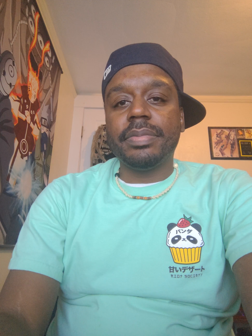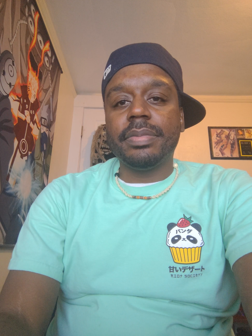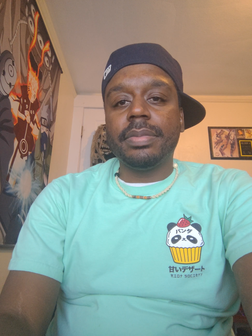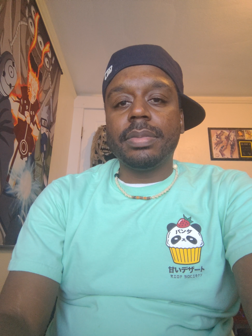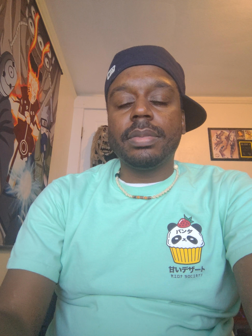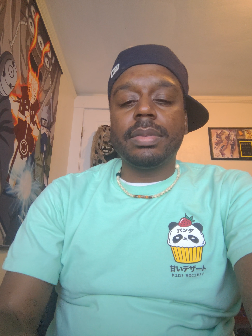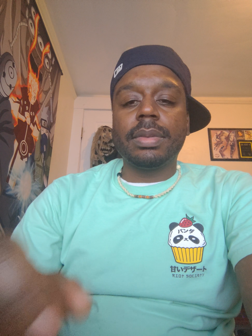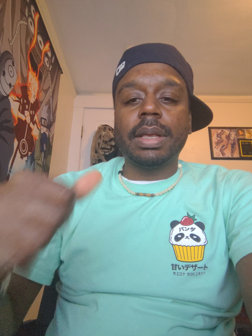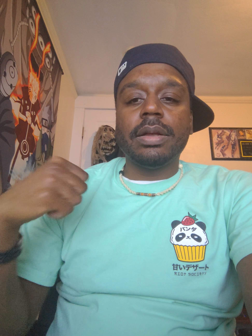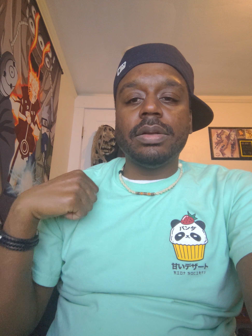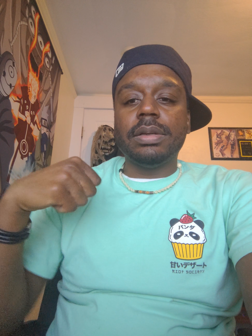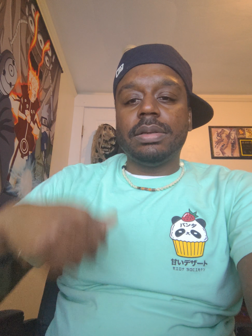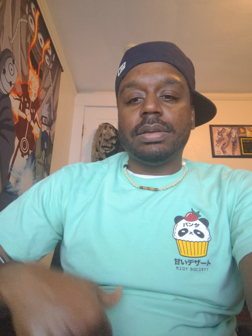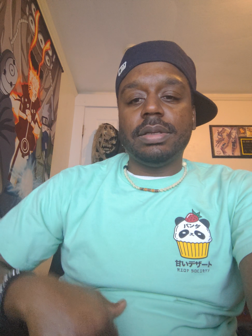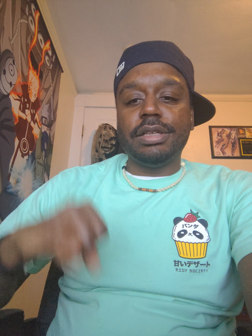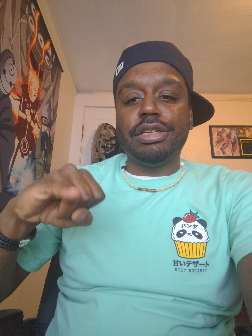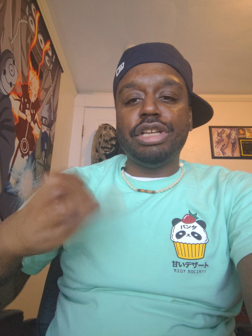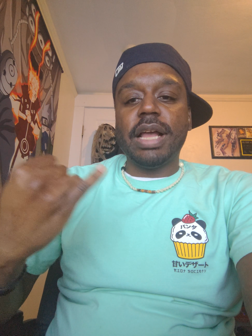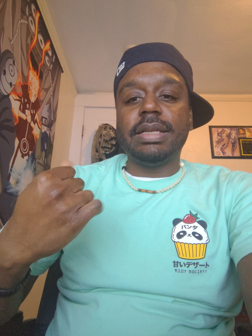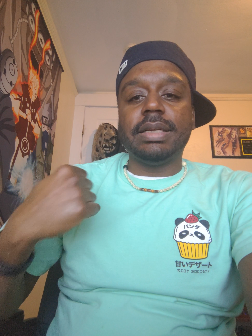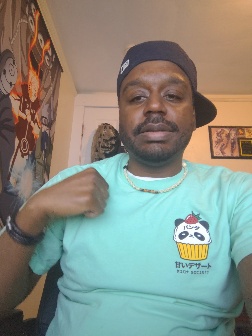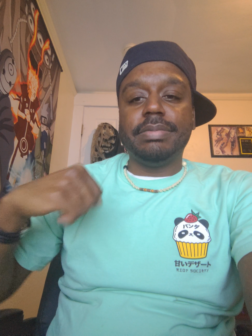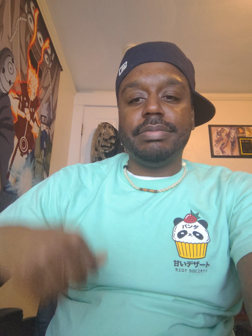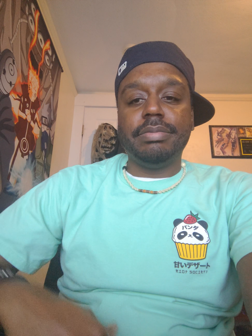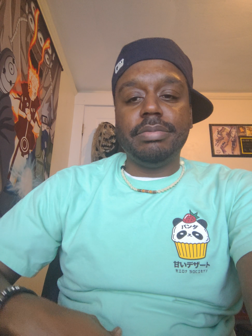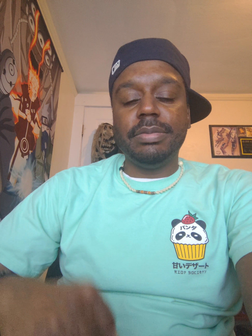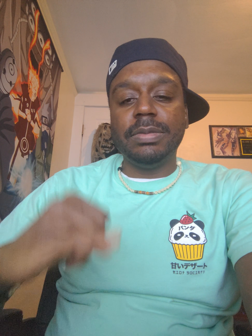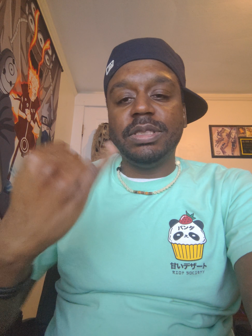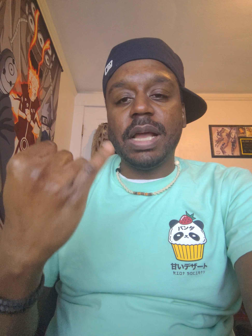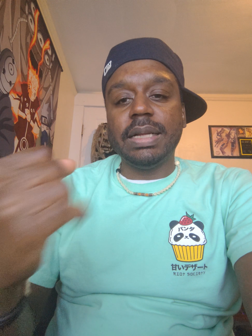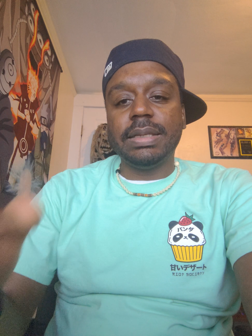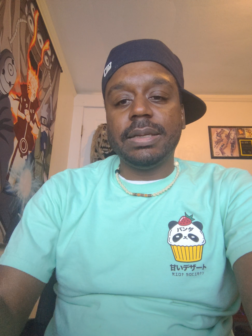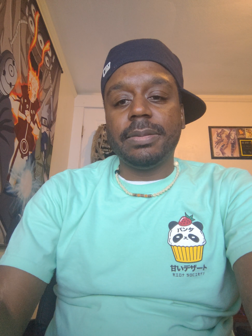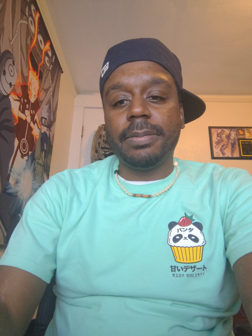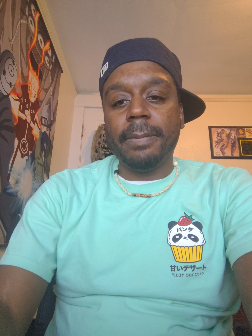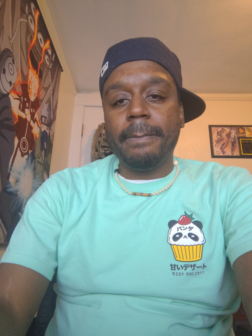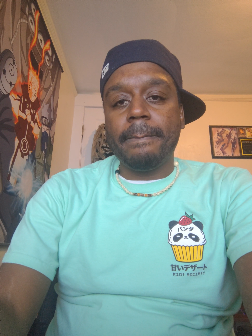jacket